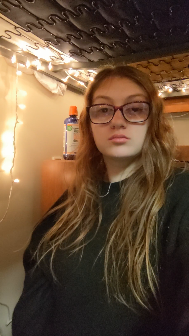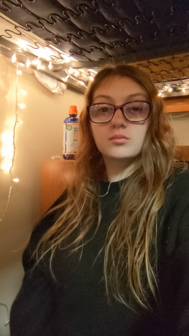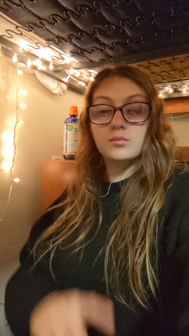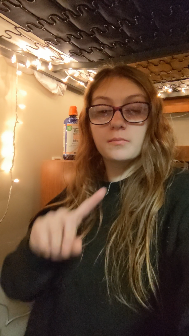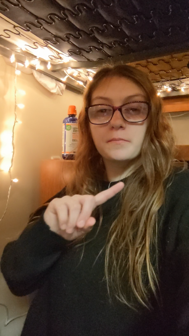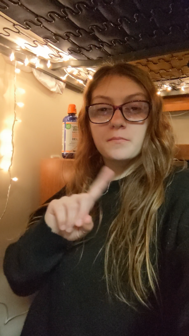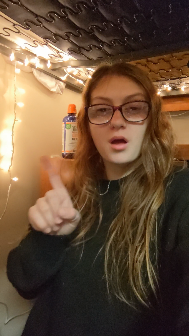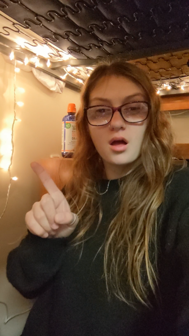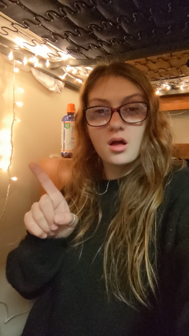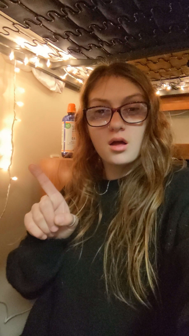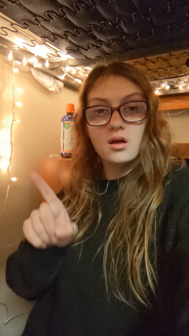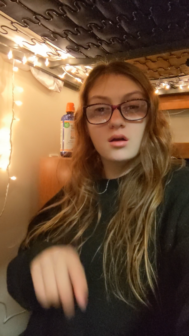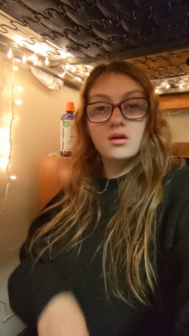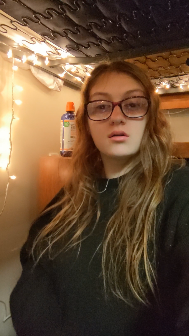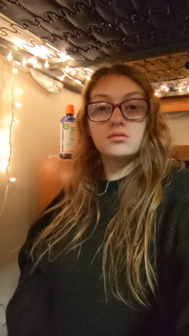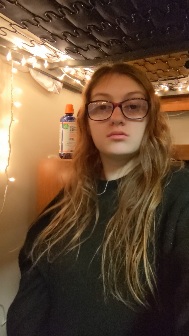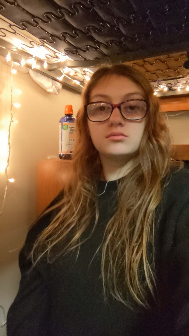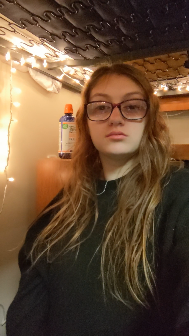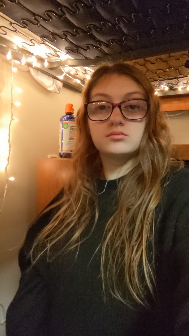but